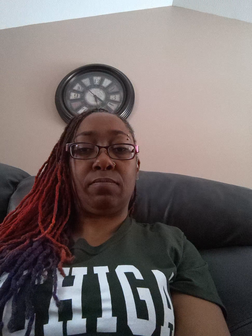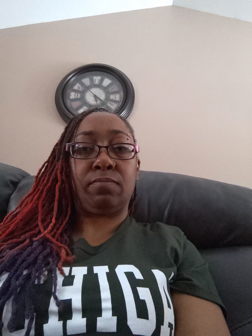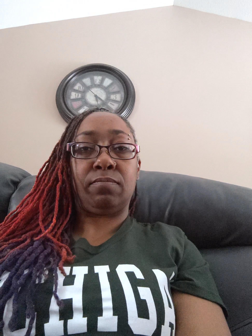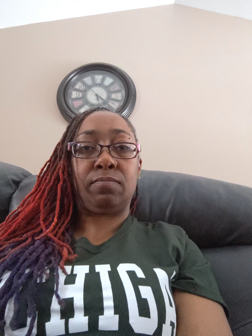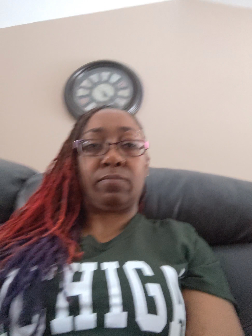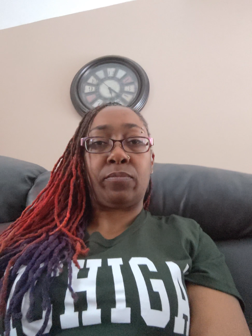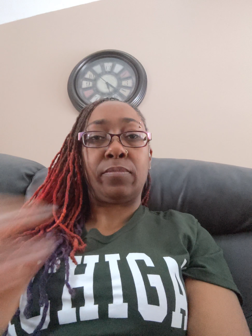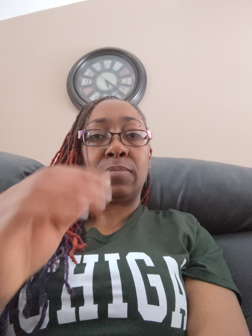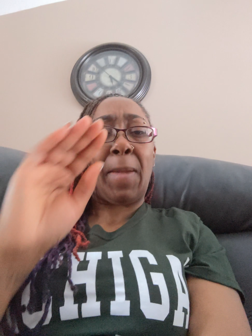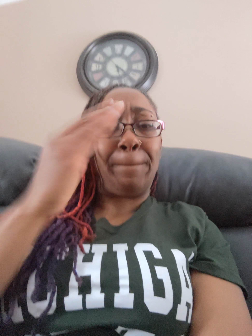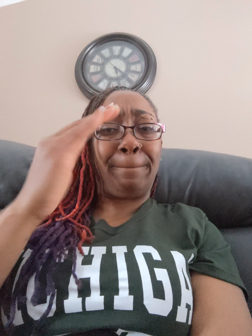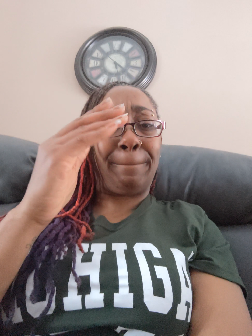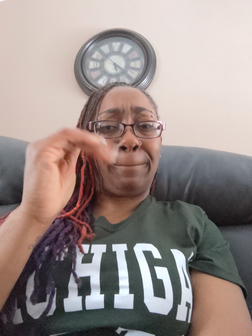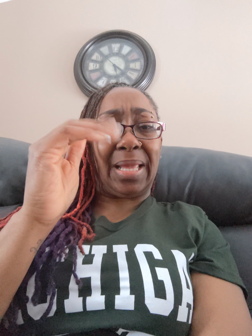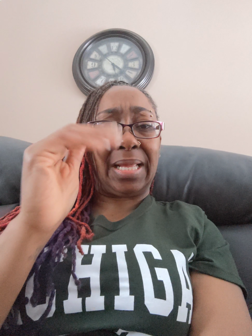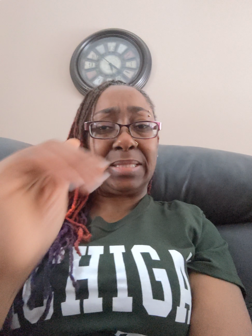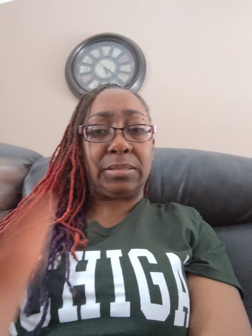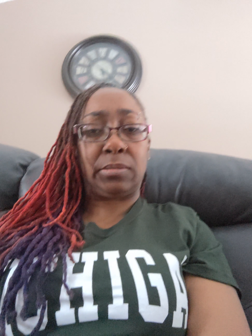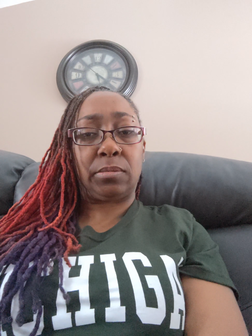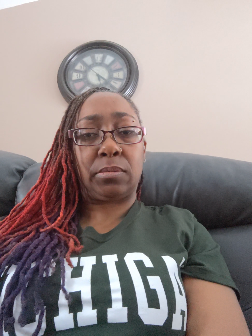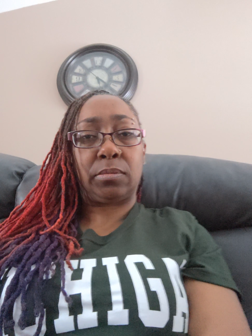mitten